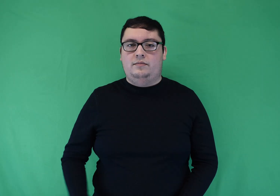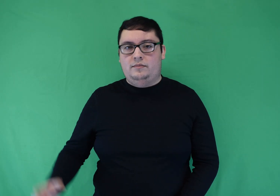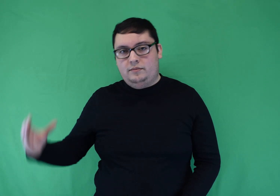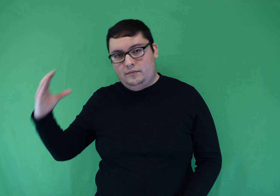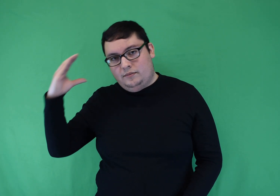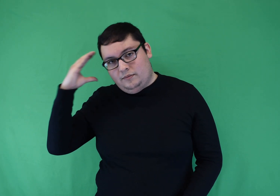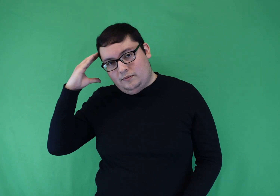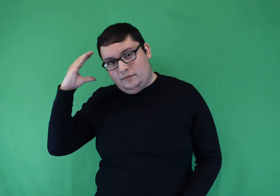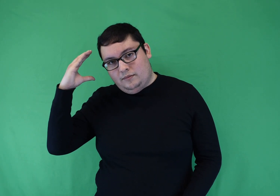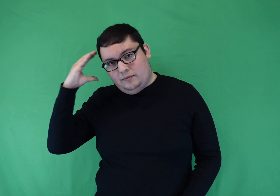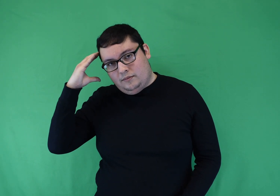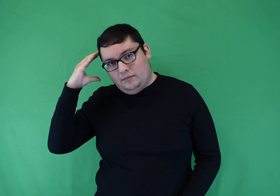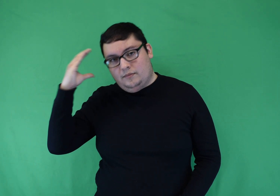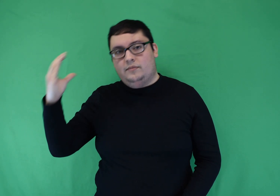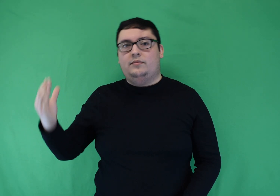conocer